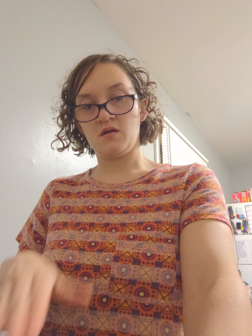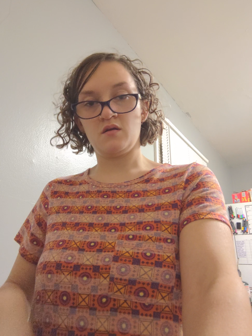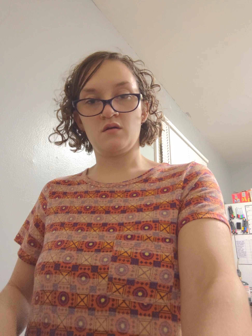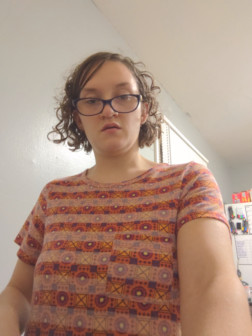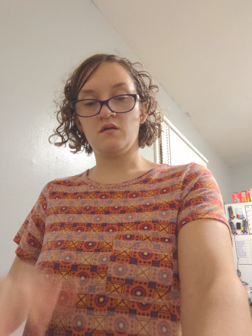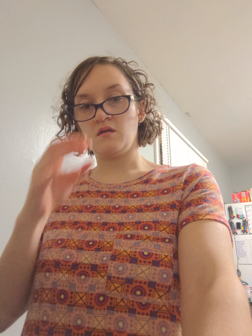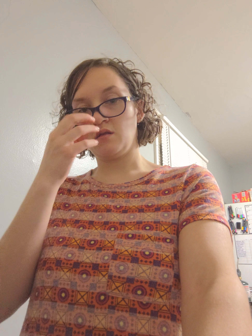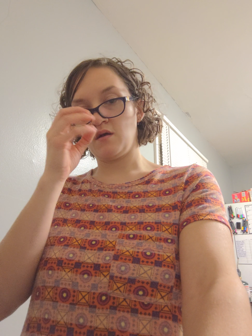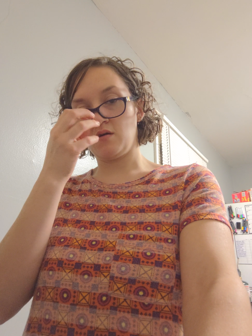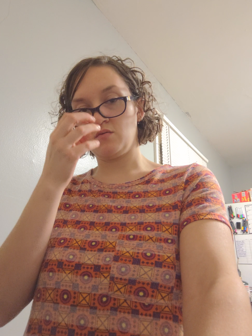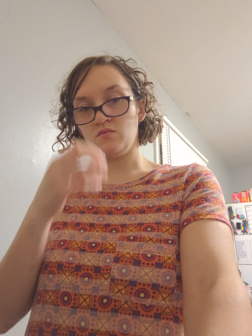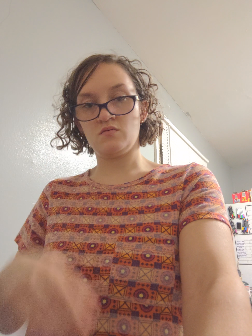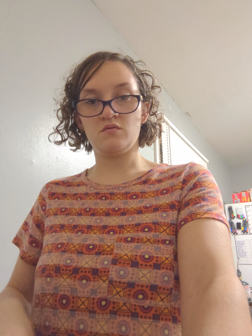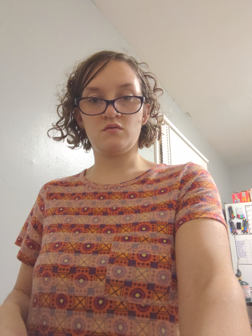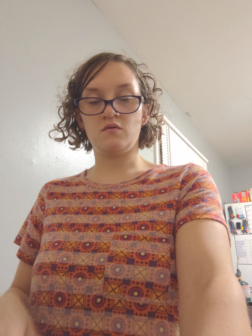clown